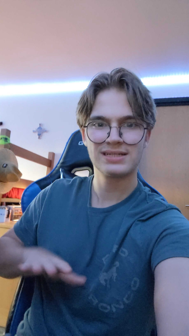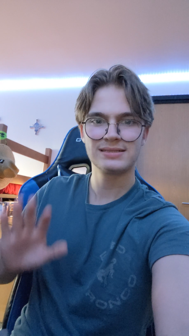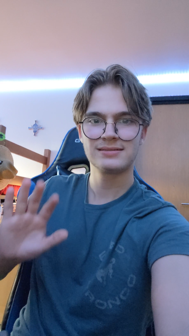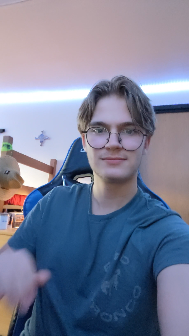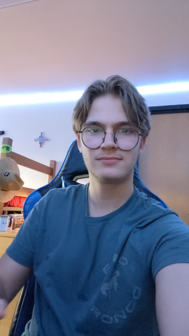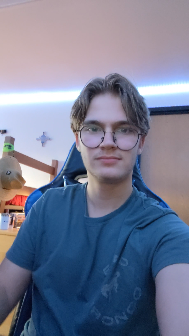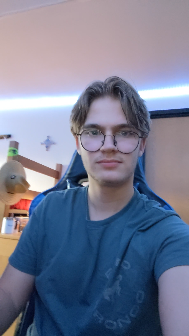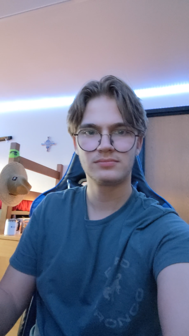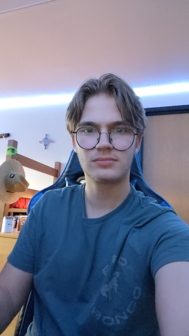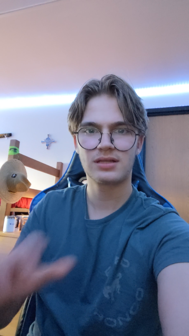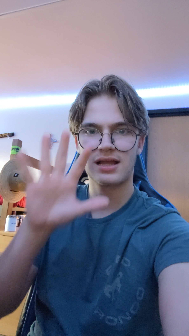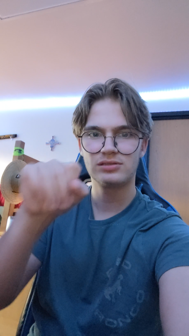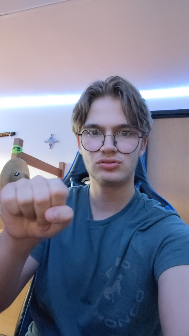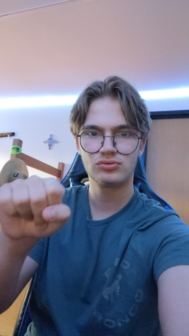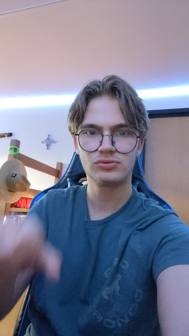catch